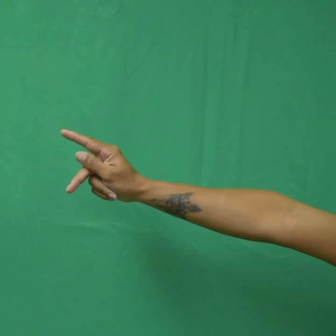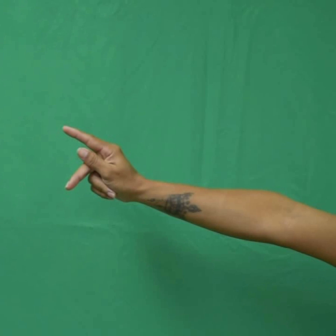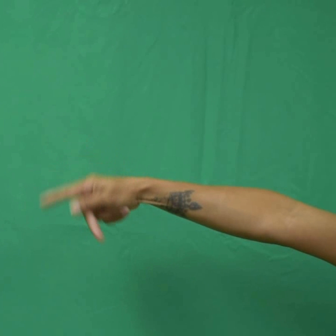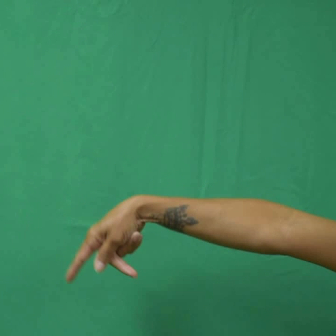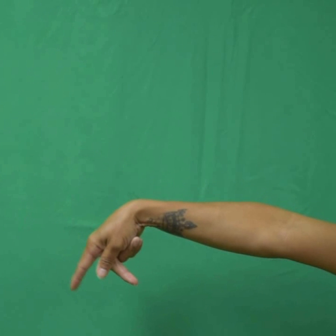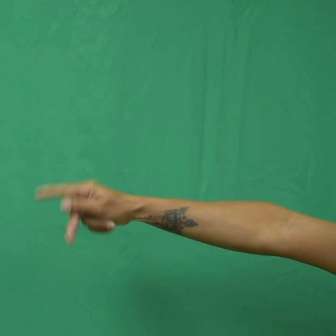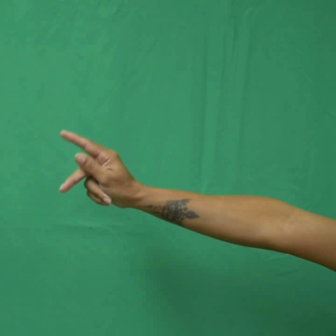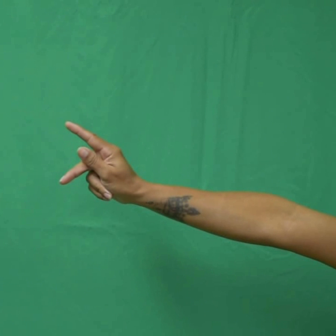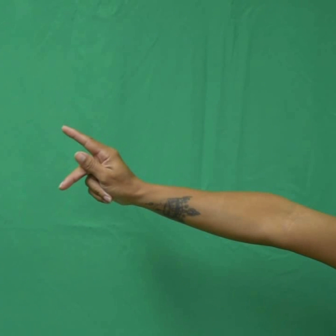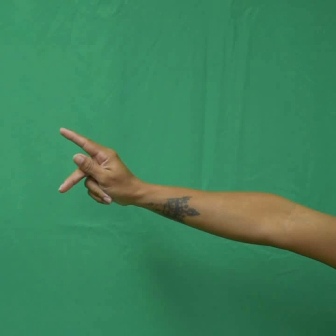K